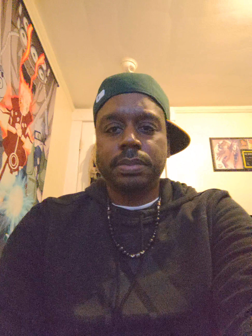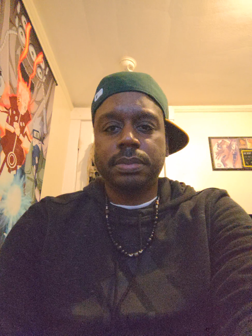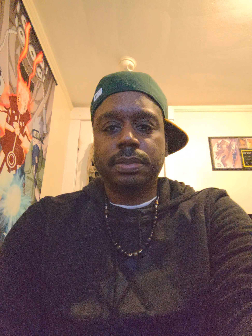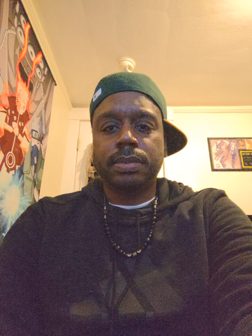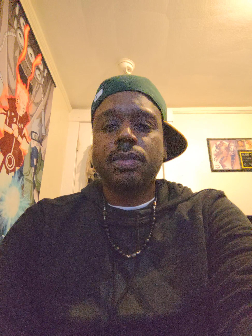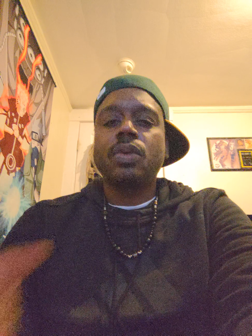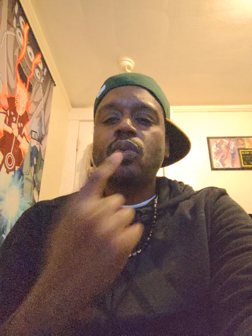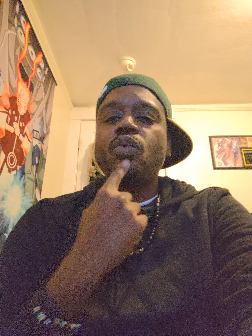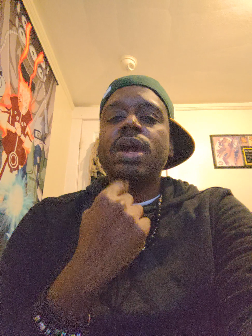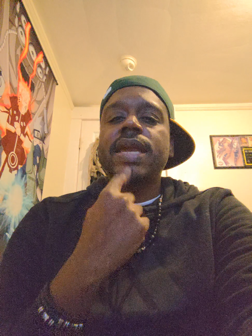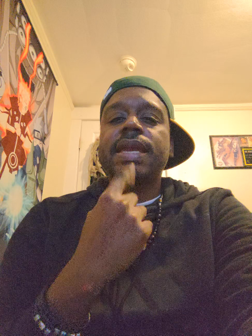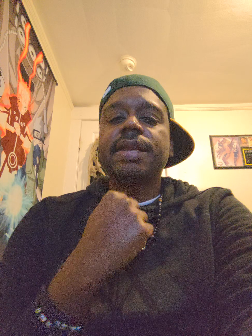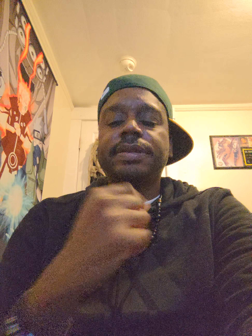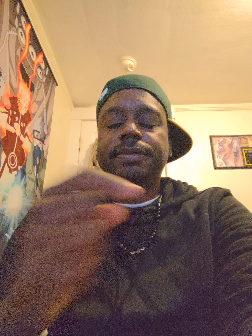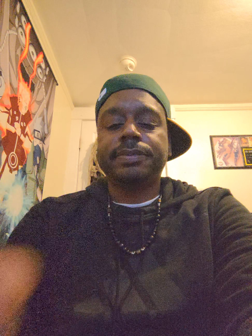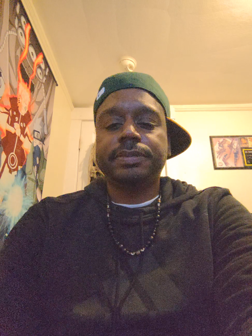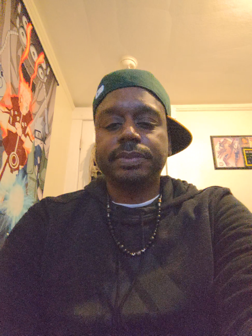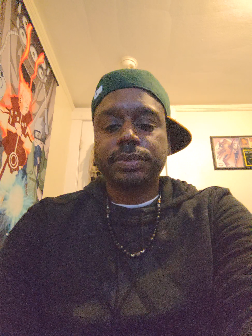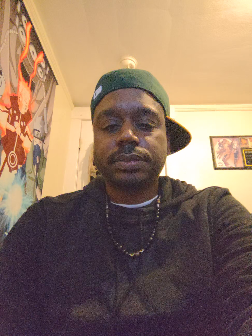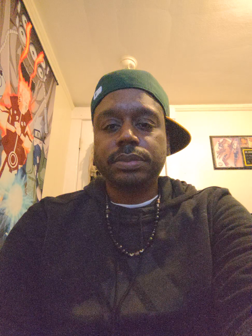red